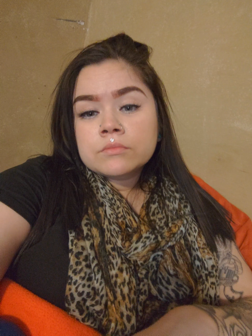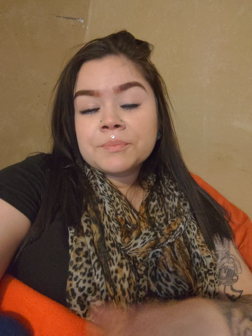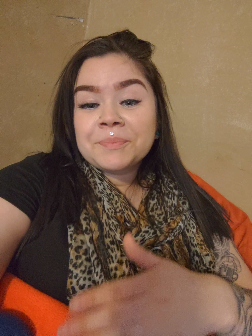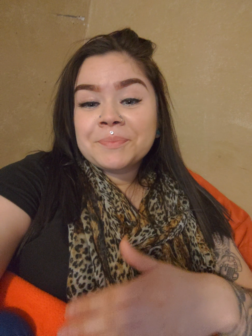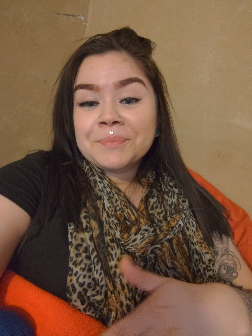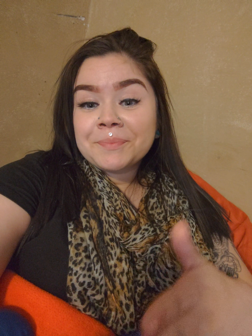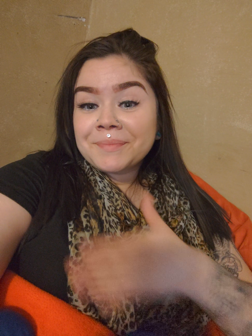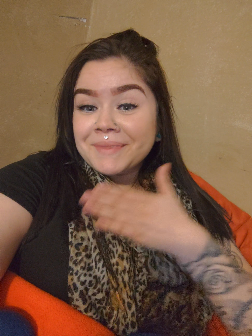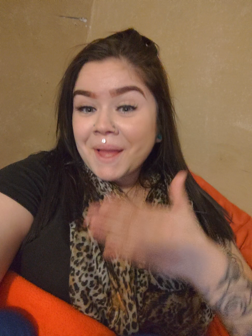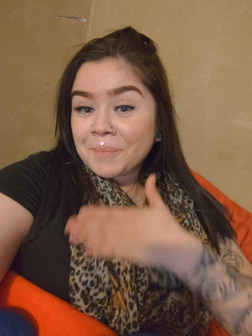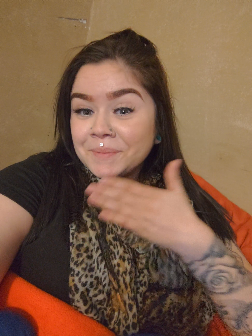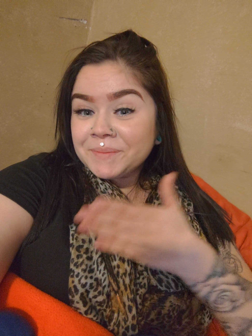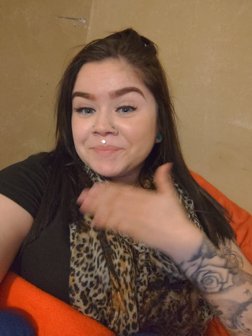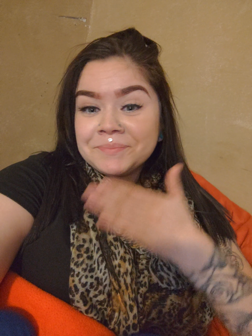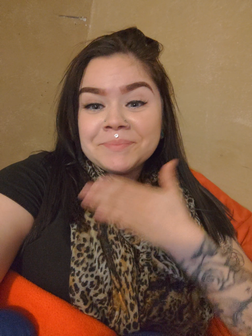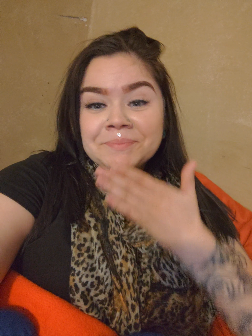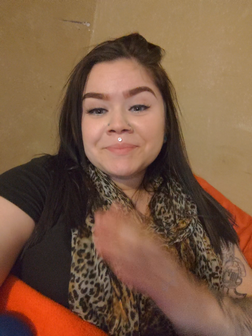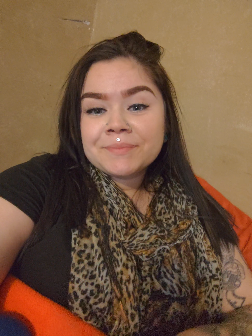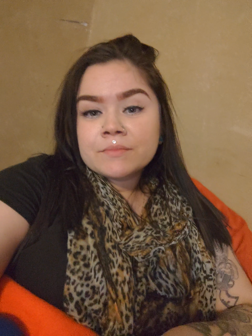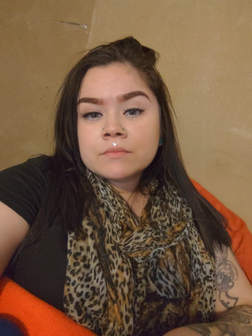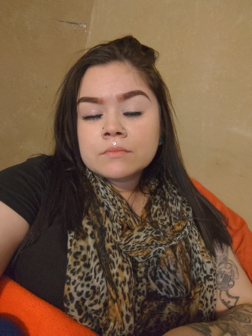happy